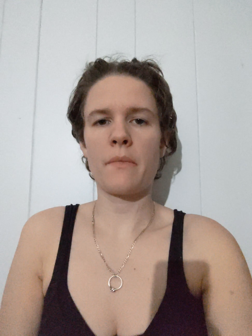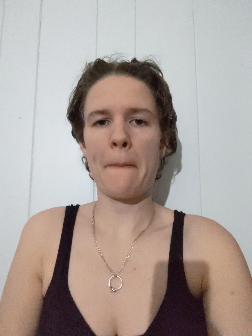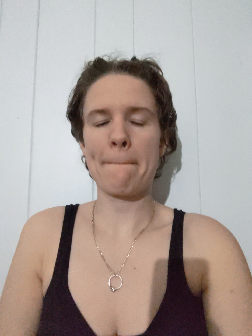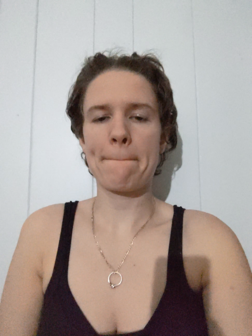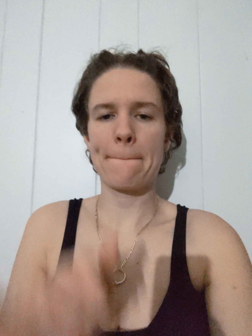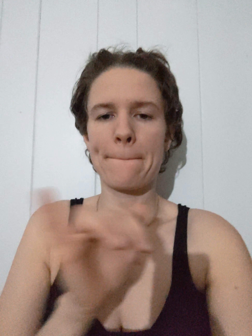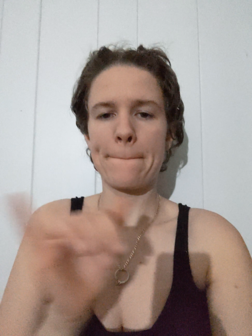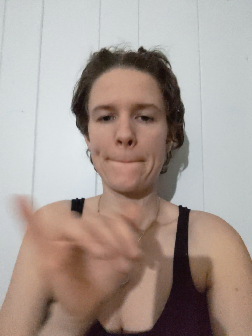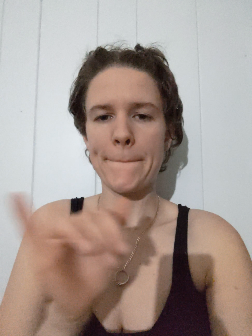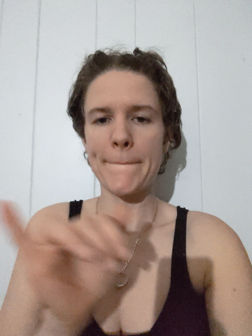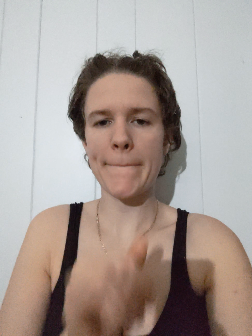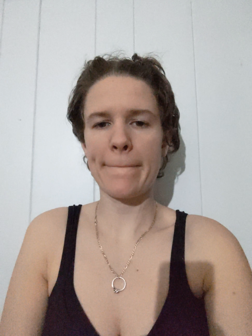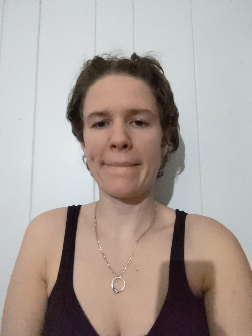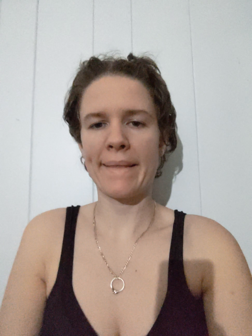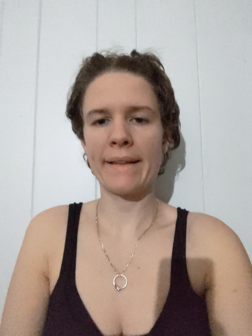same